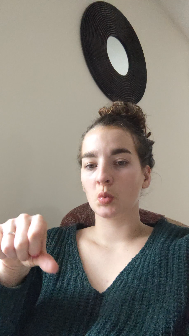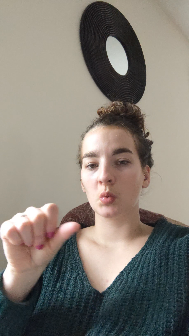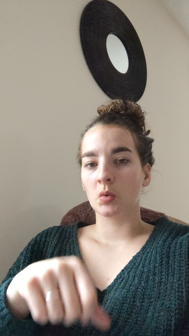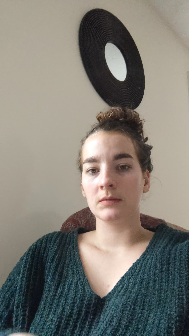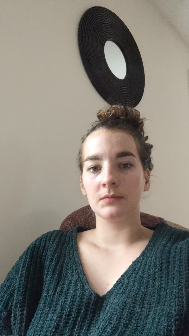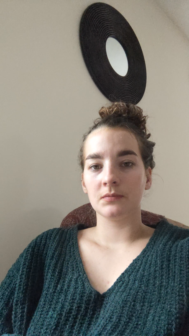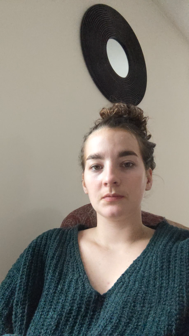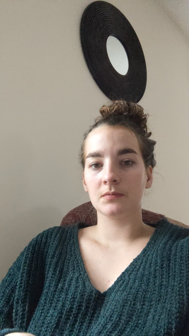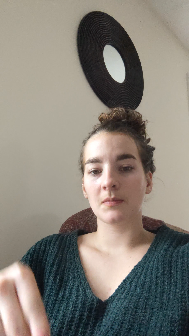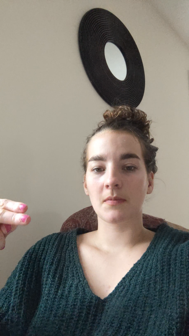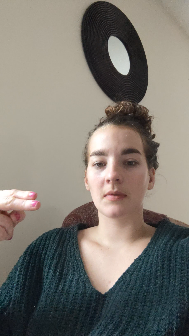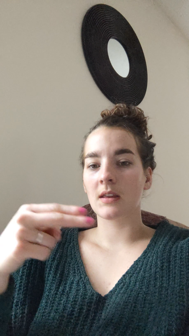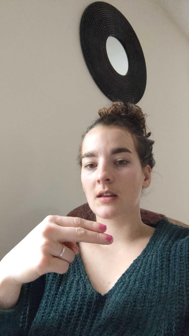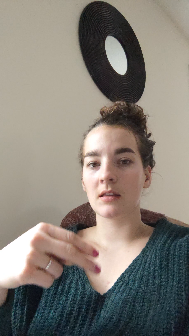belt